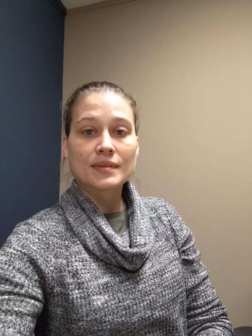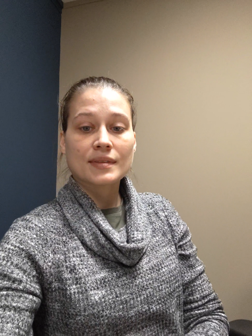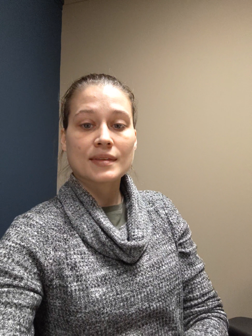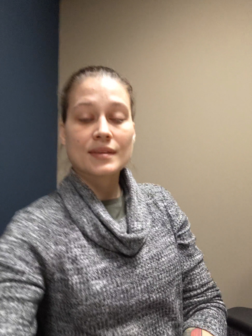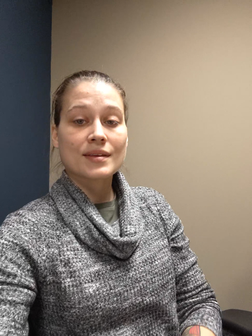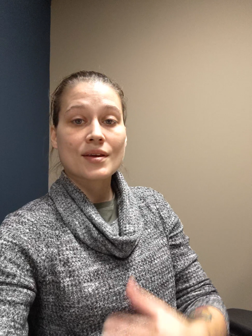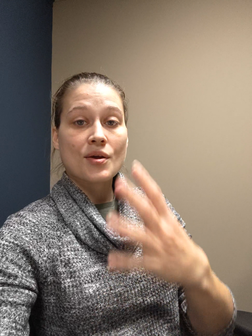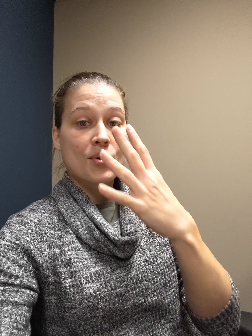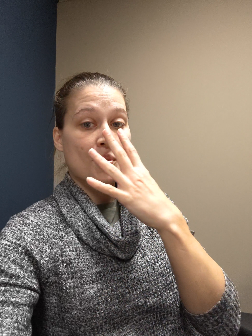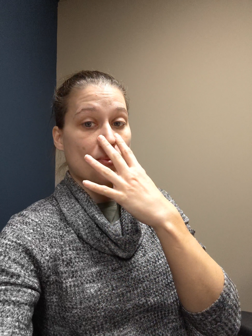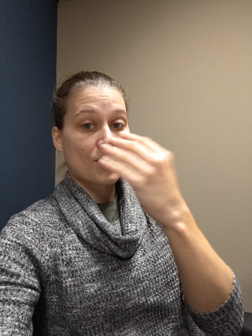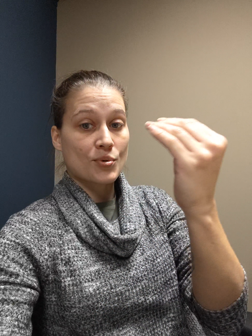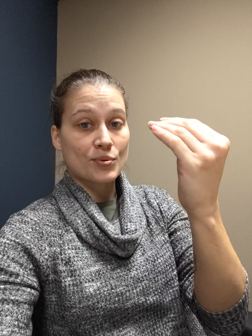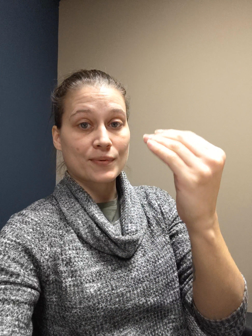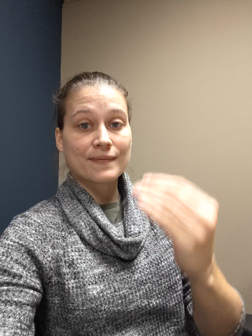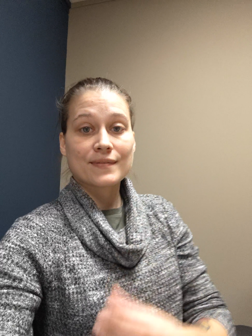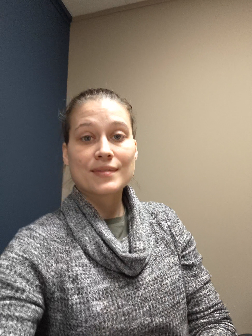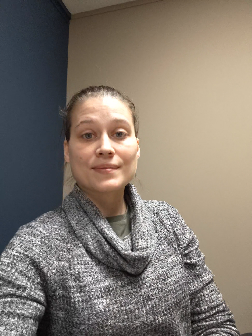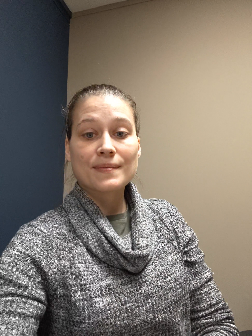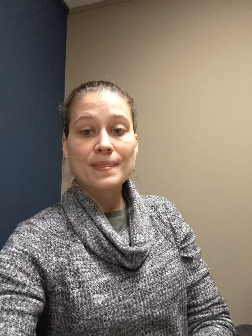wolf